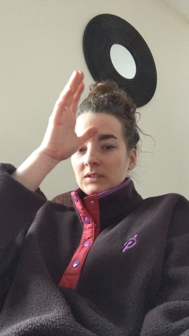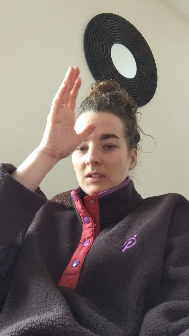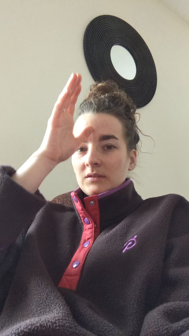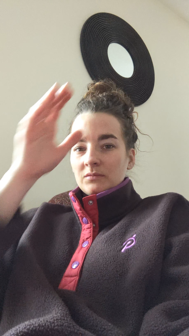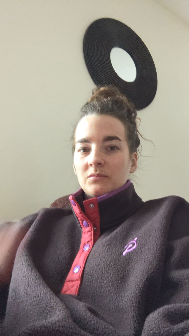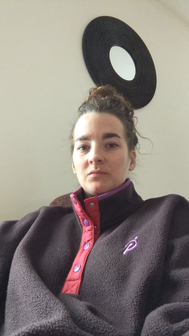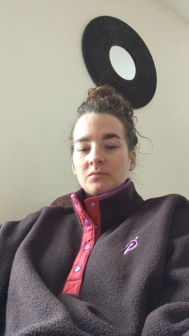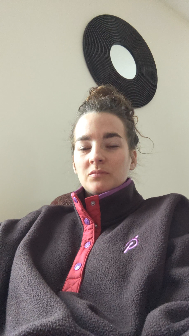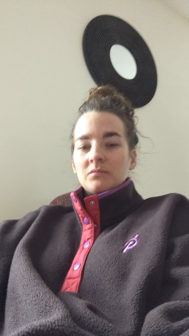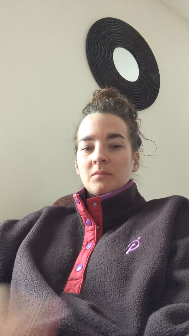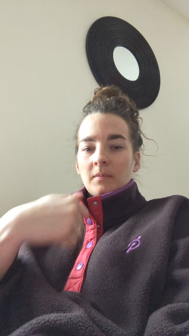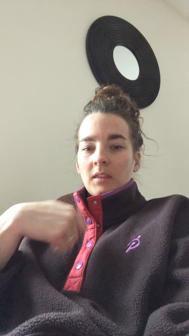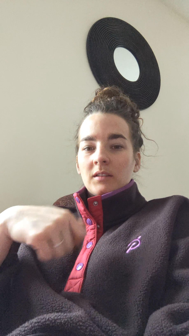bathtub